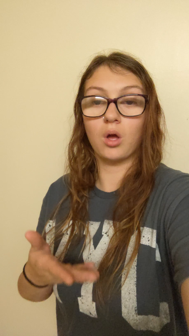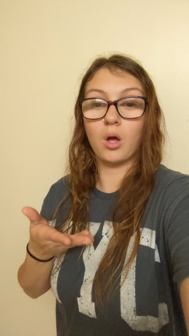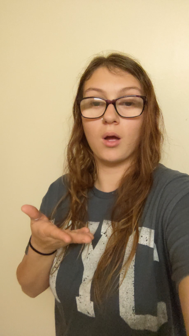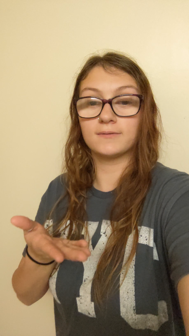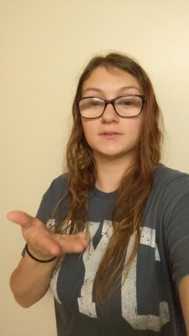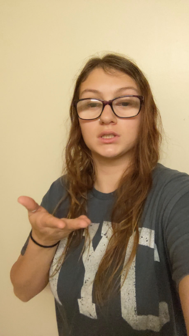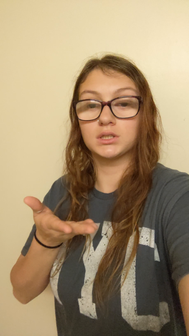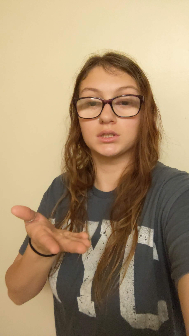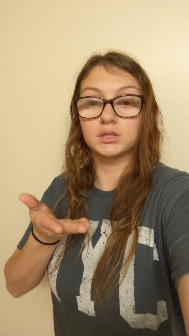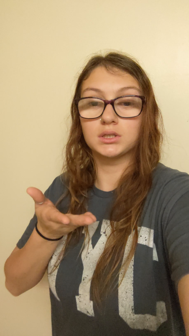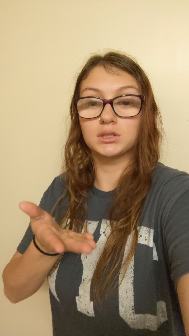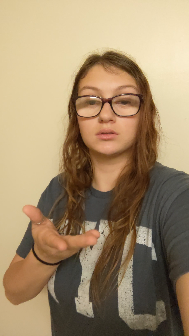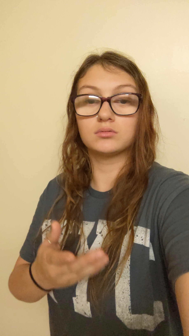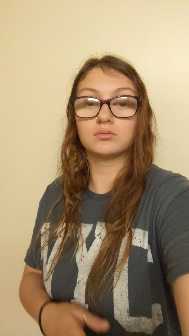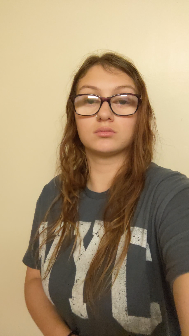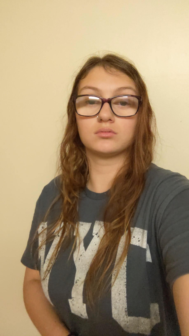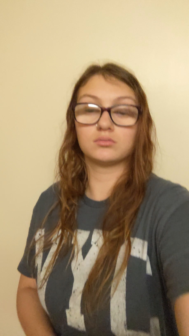oven